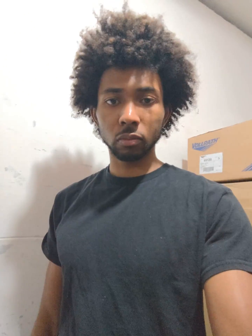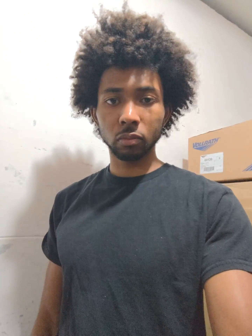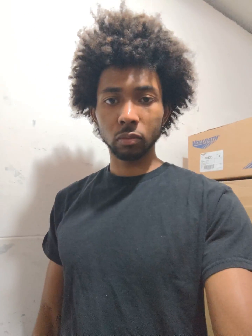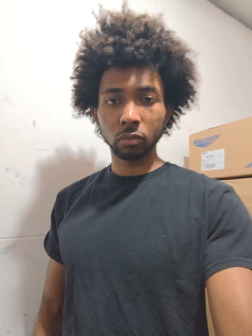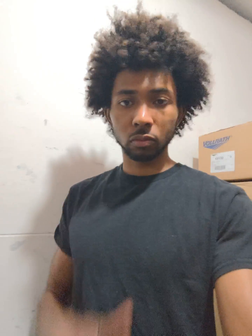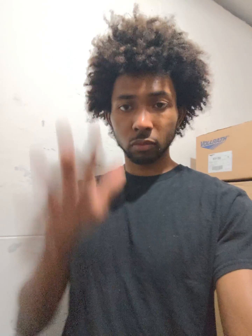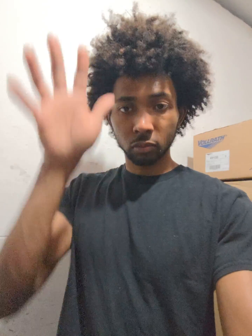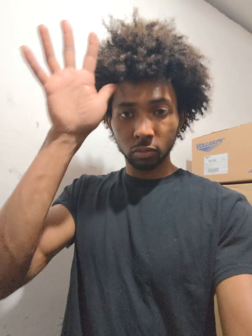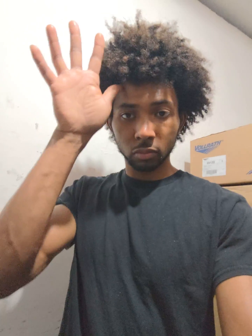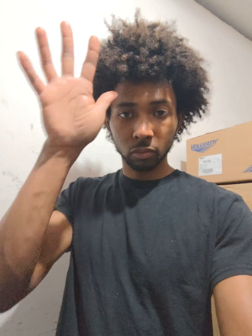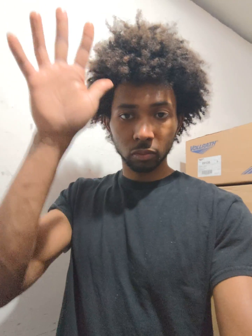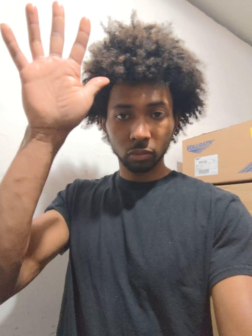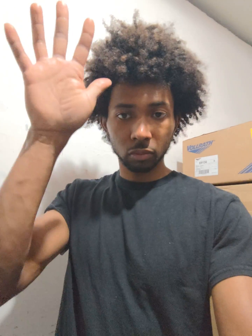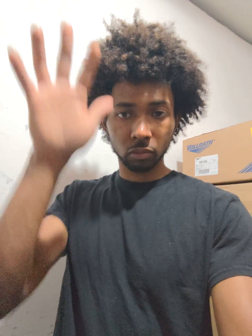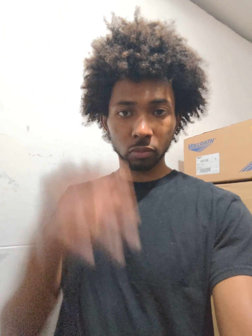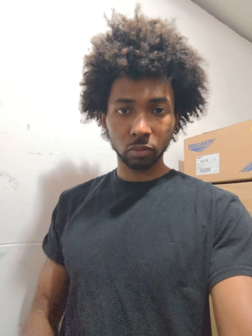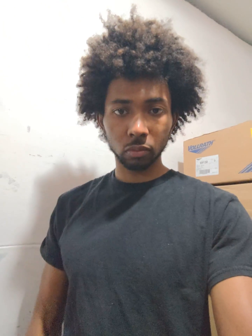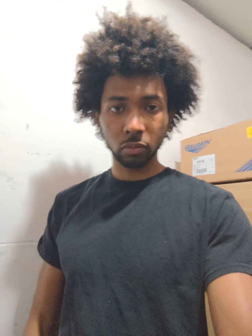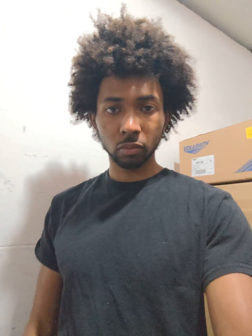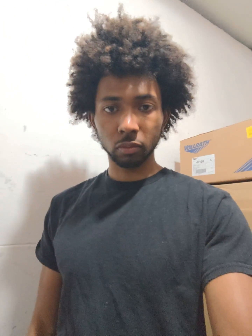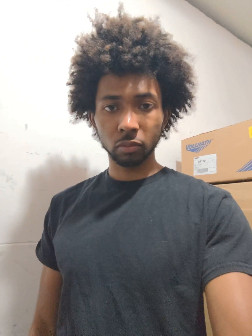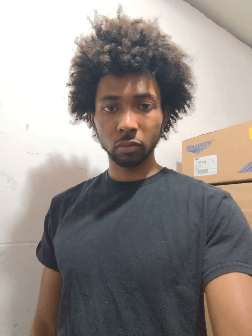deer